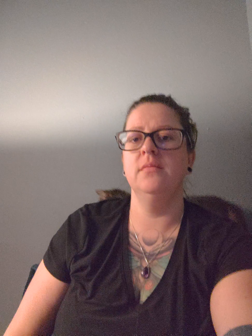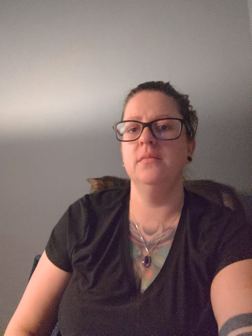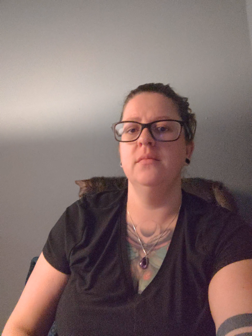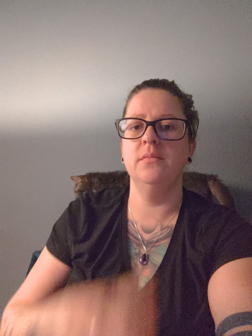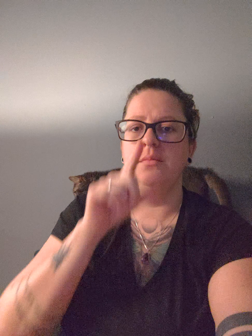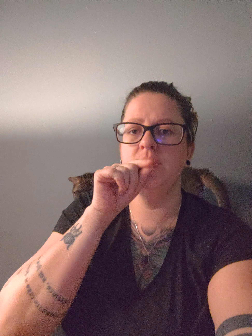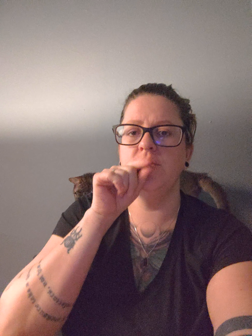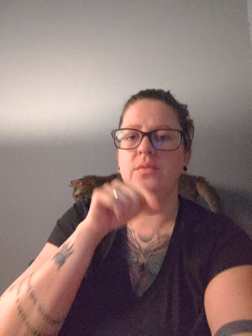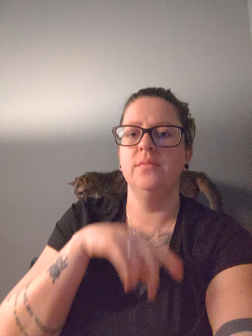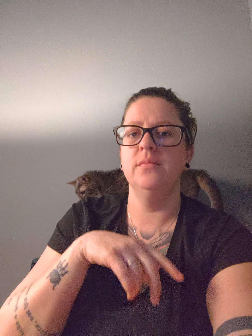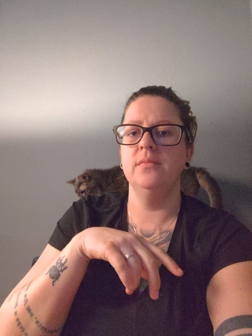bird